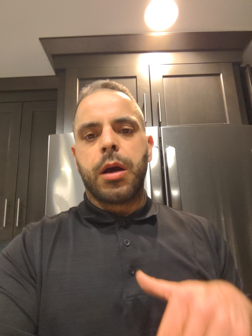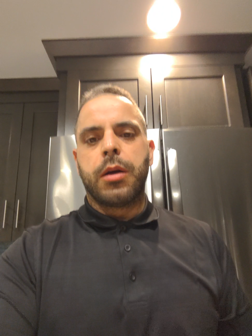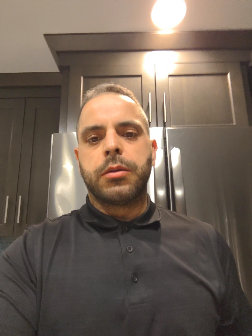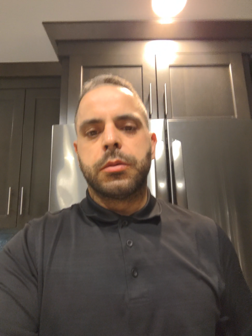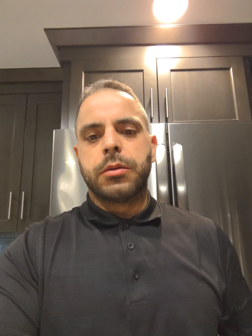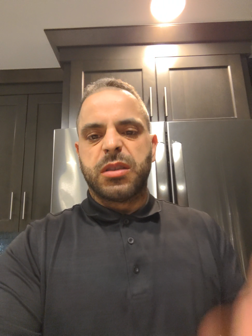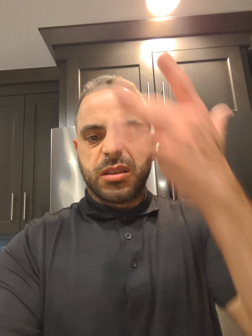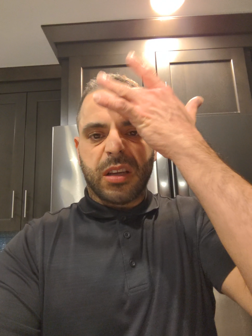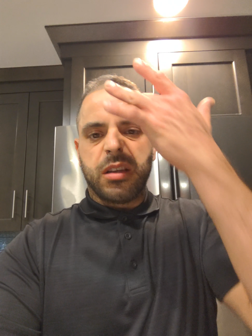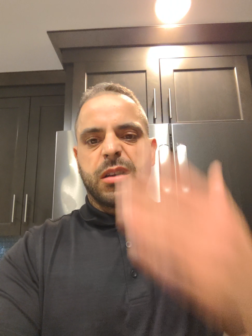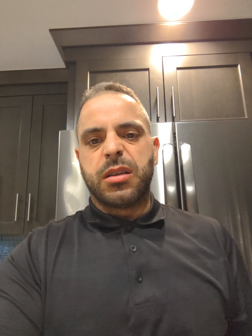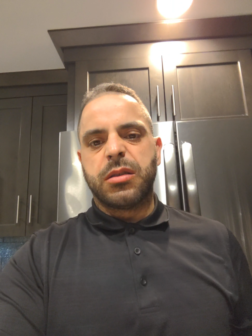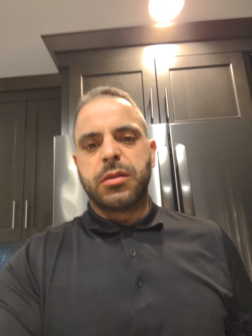sick